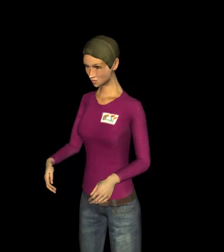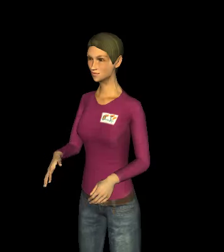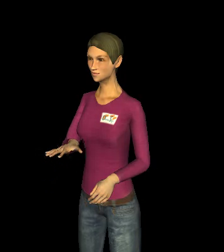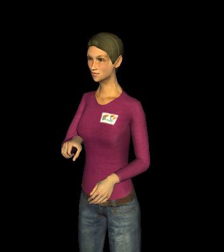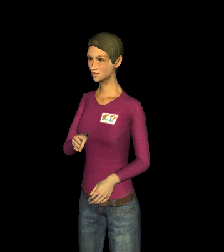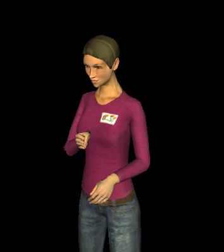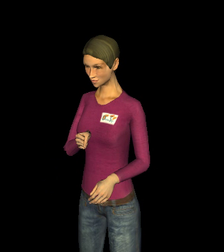يأخذ